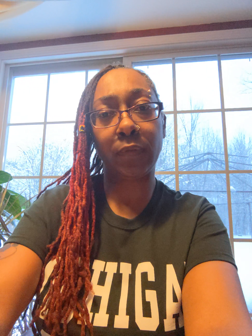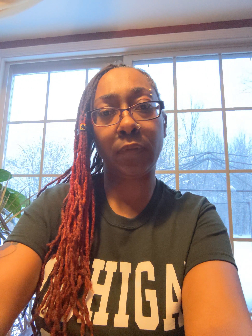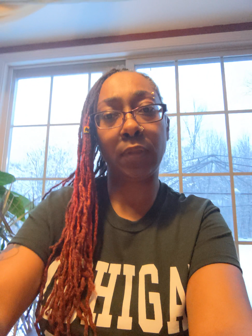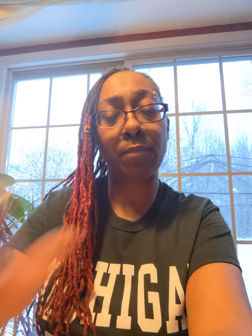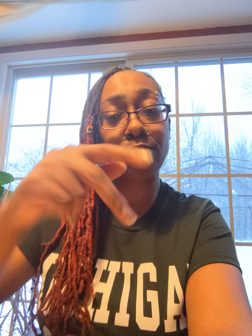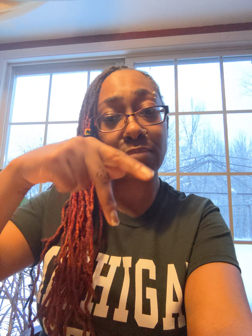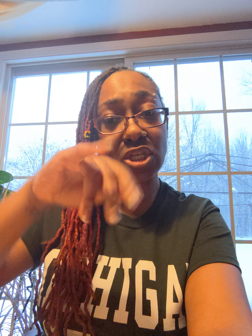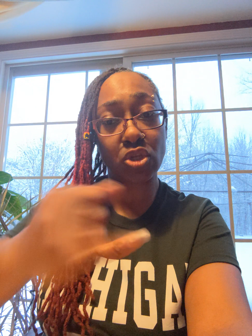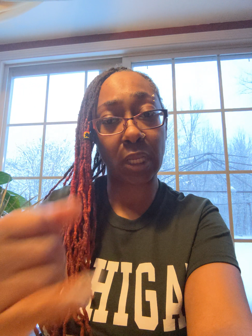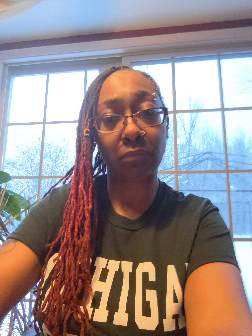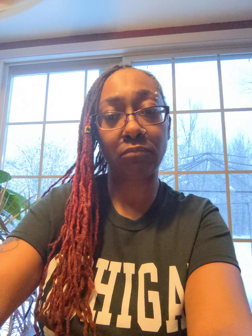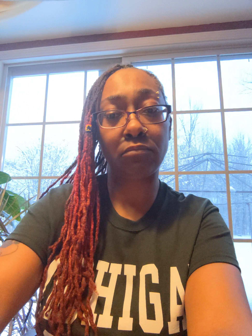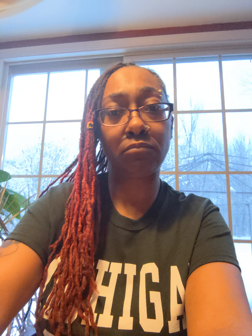pajamas